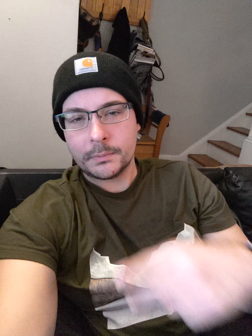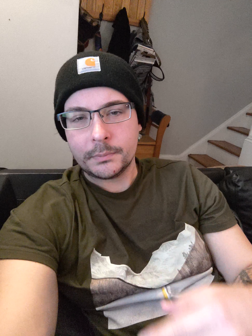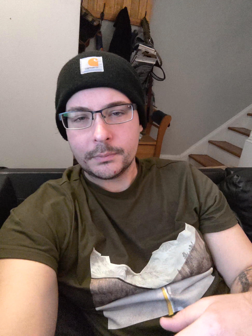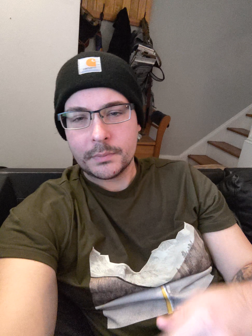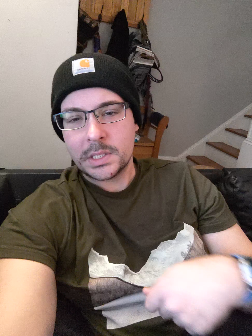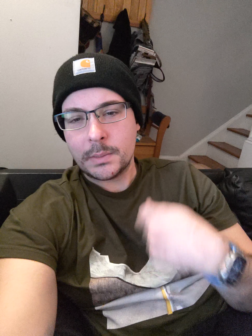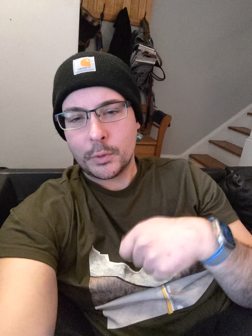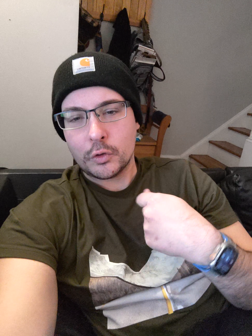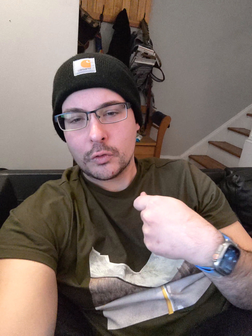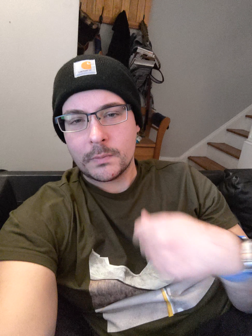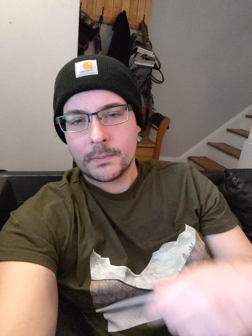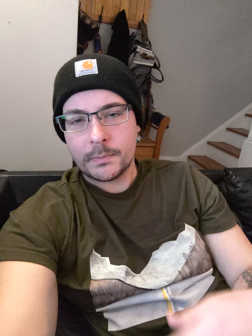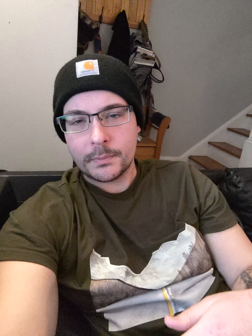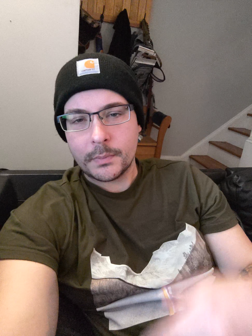zipper